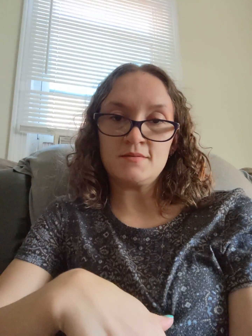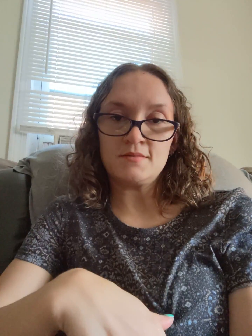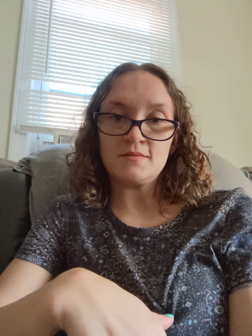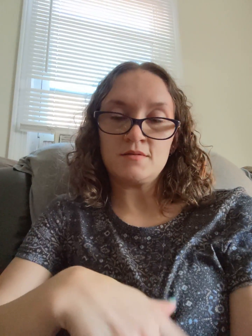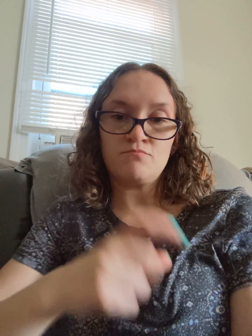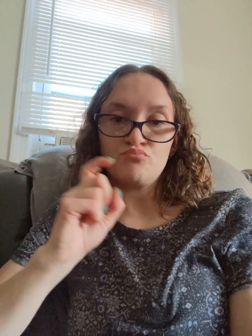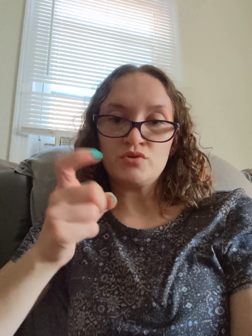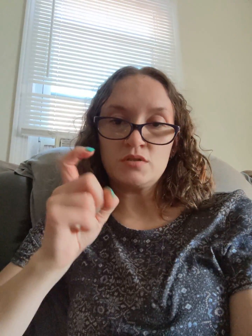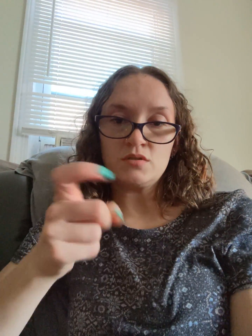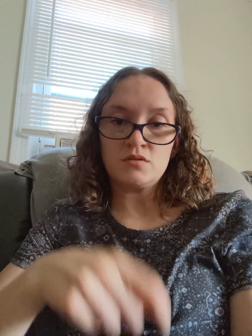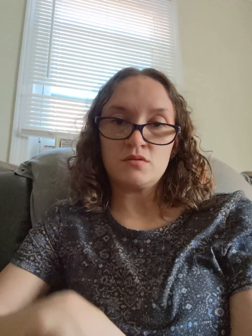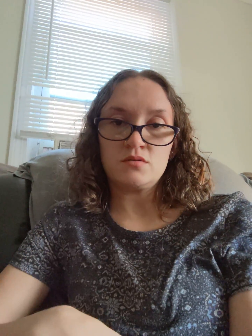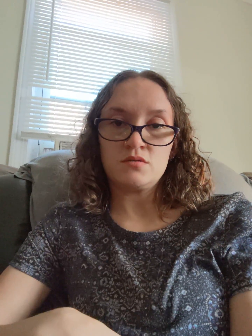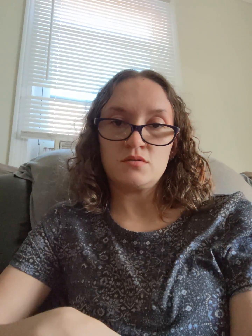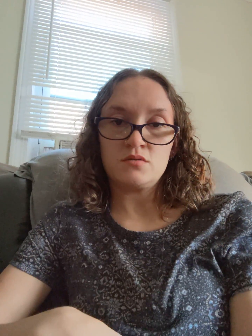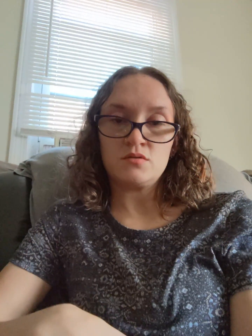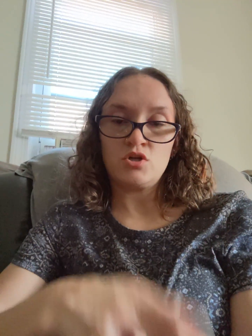present